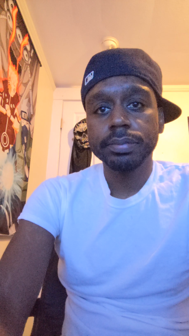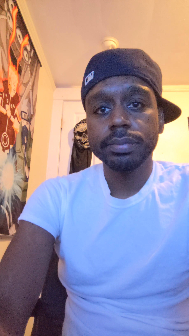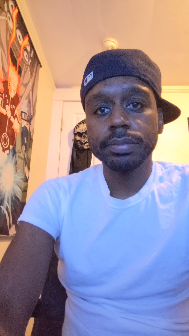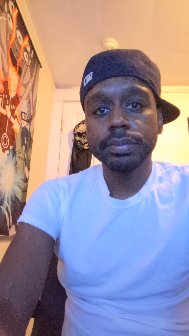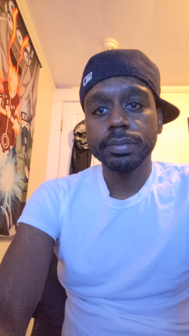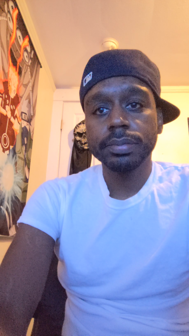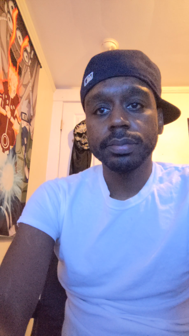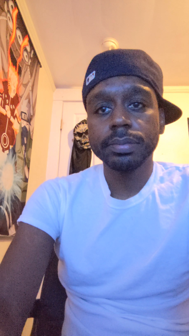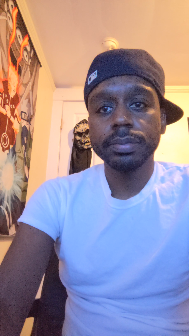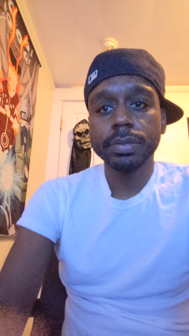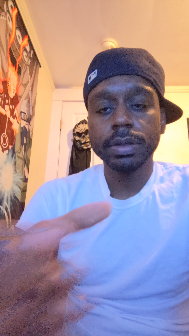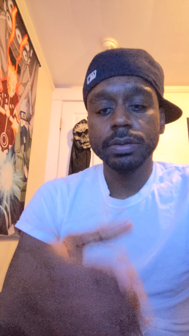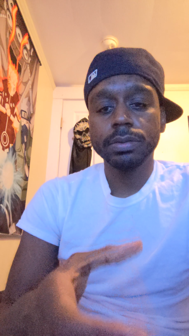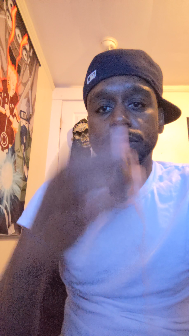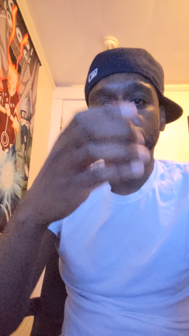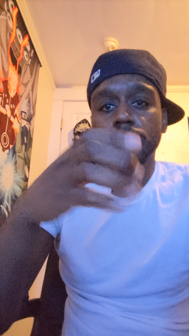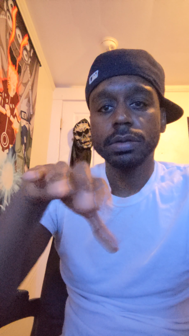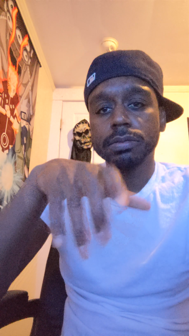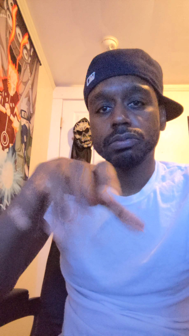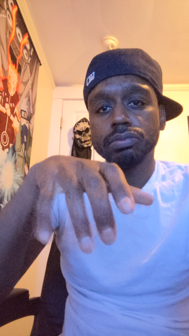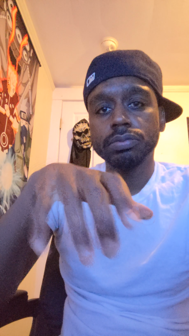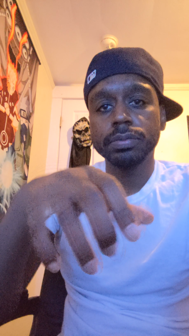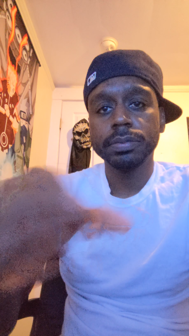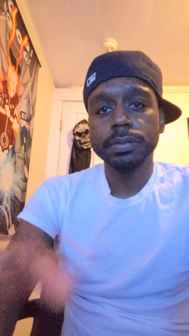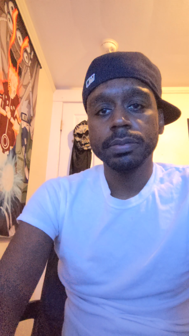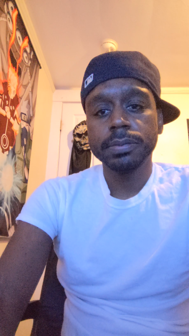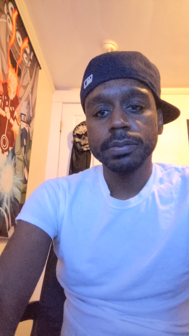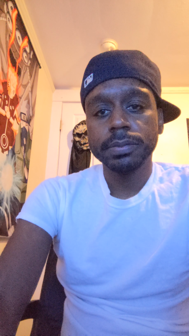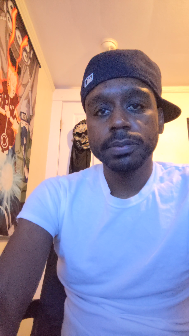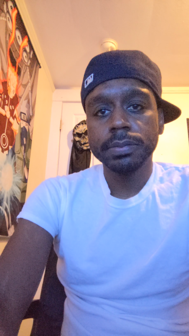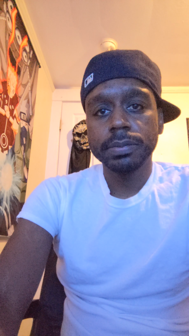jar